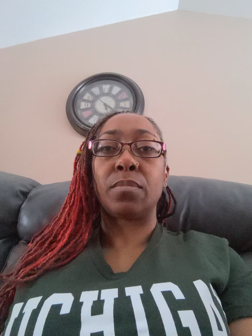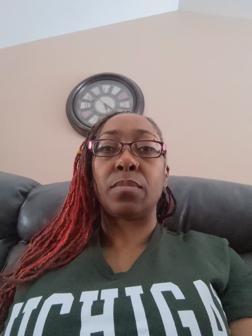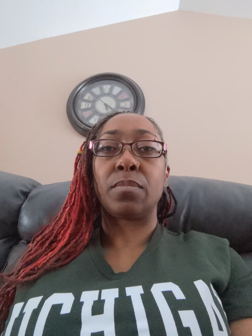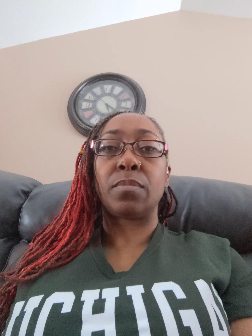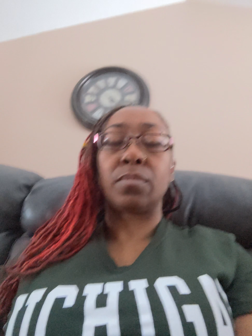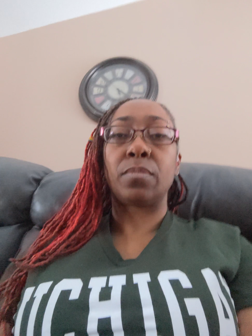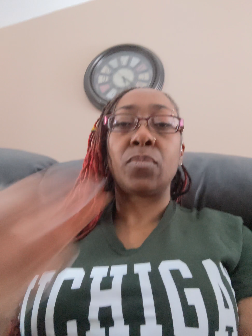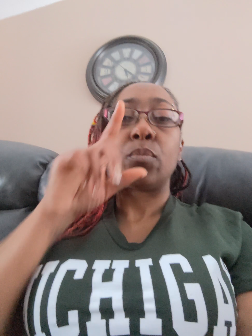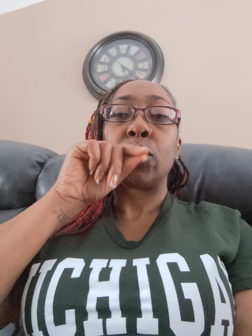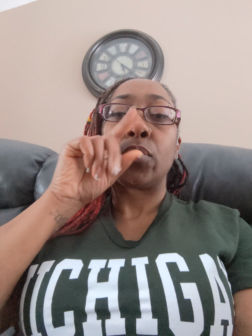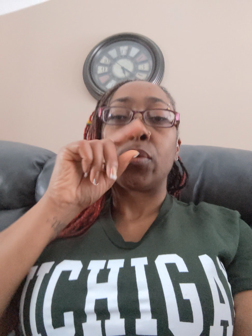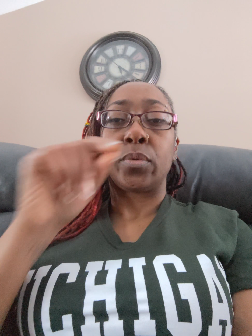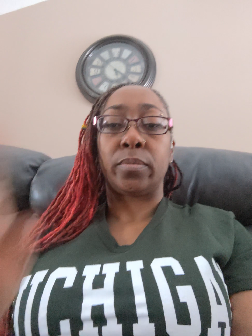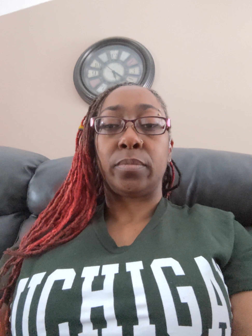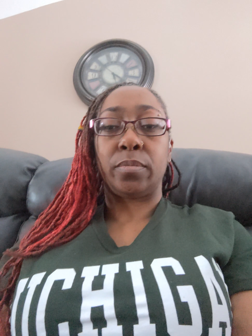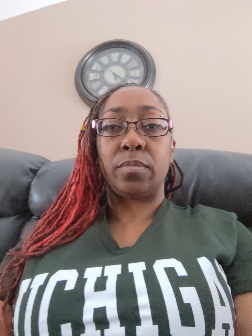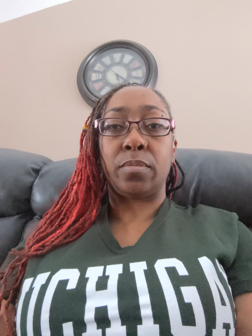bird